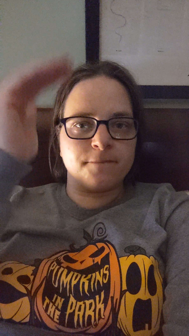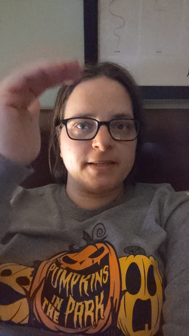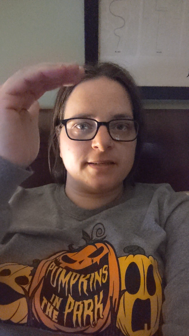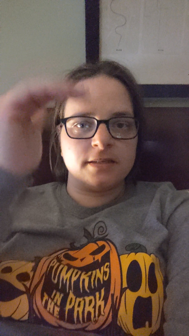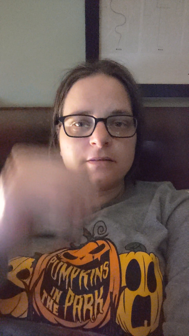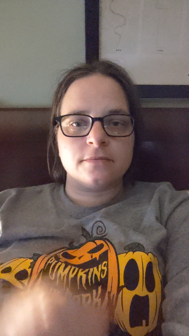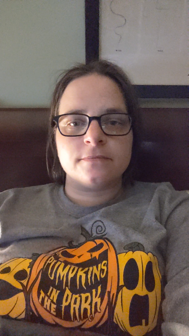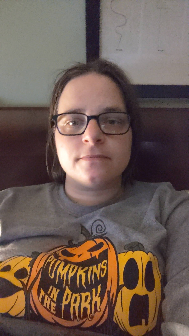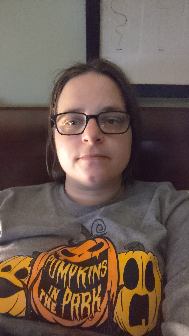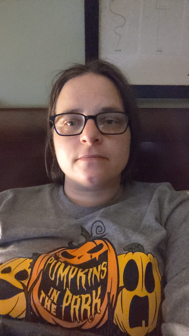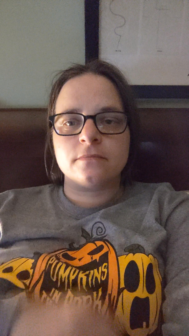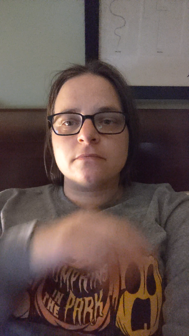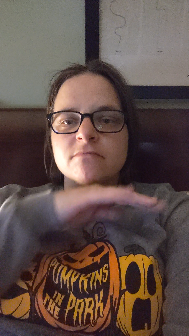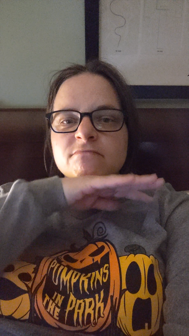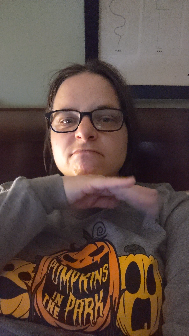naughty